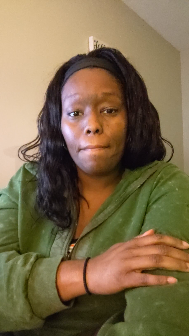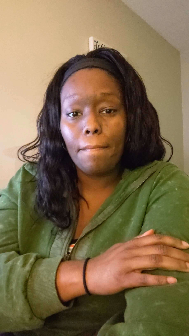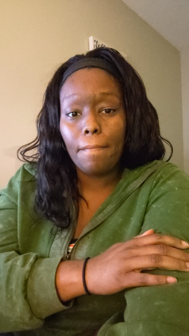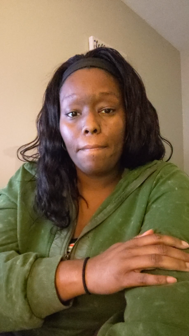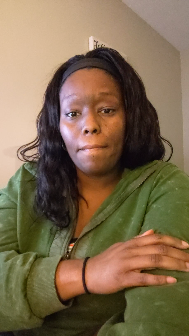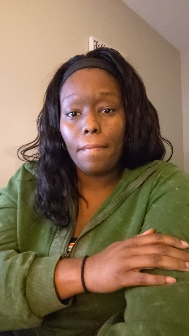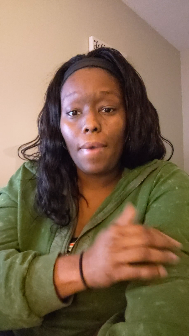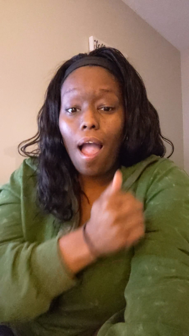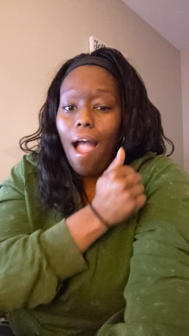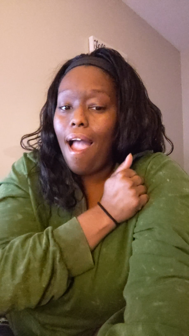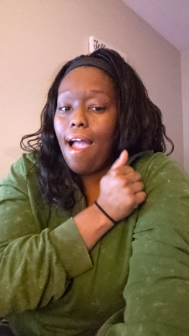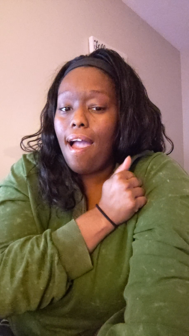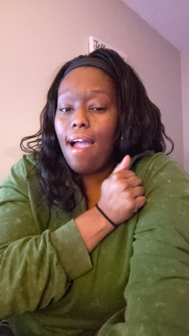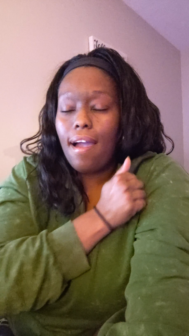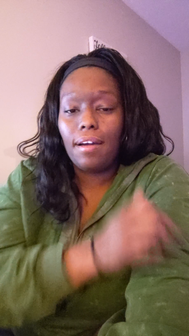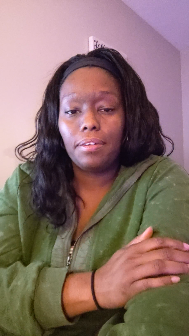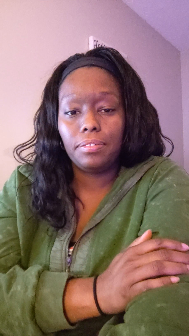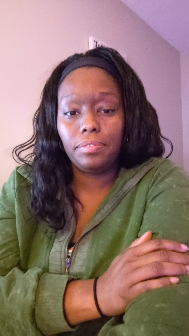hug